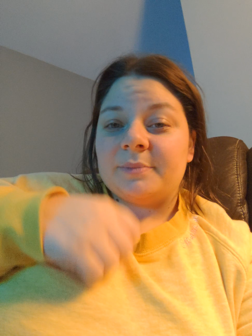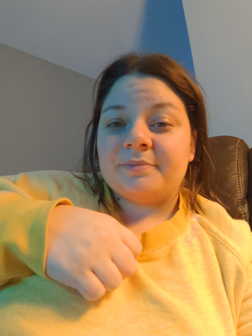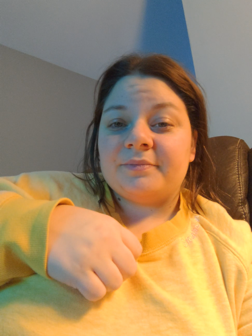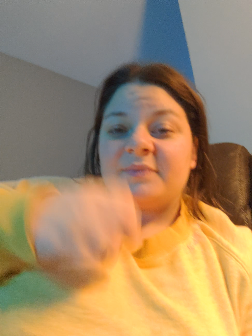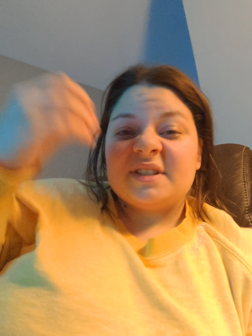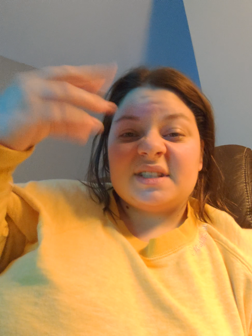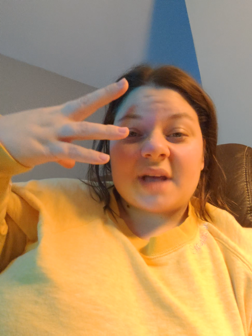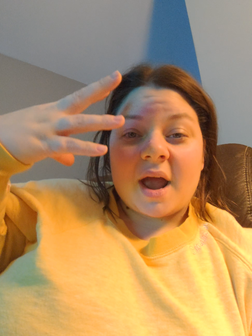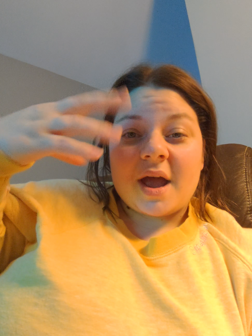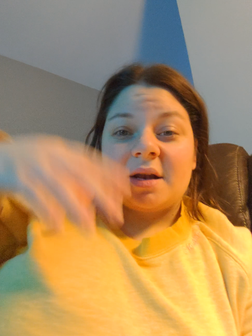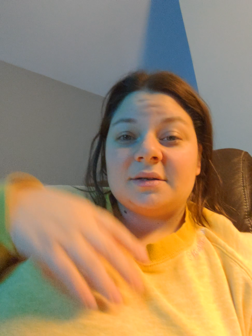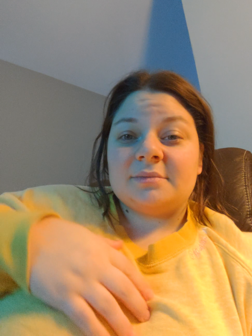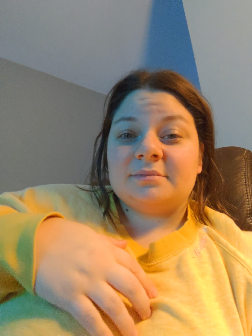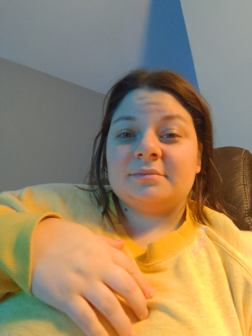sun